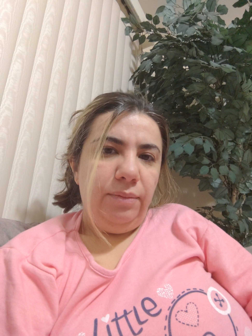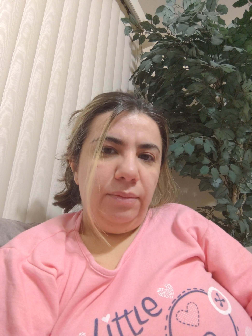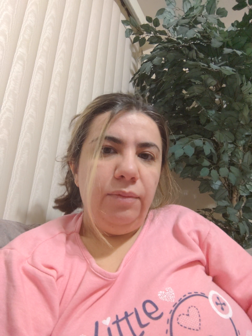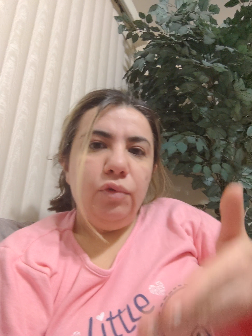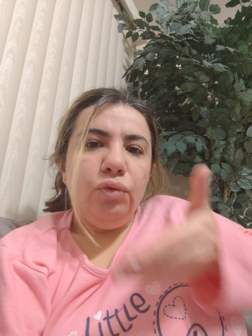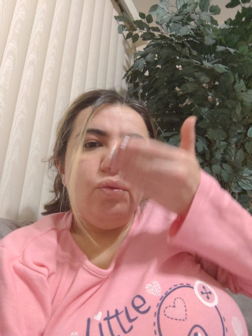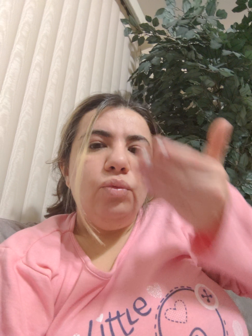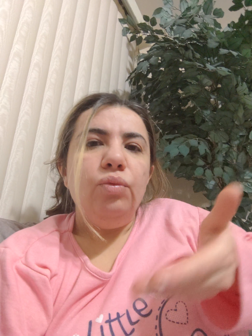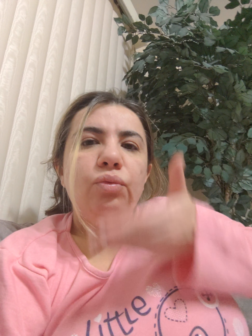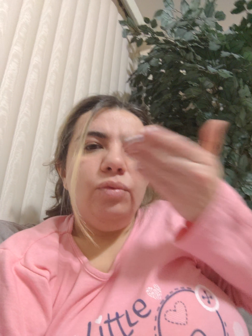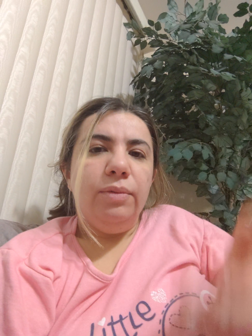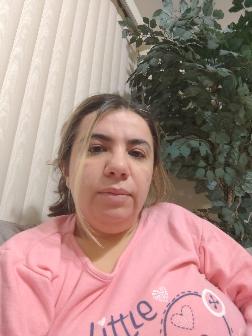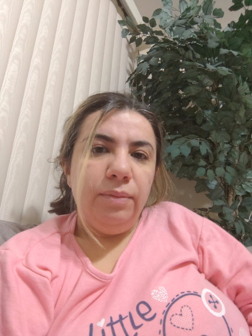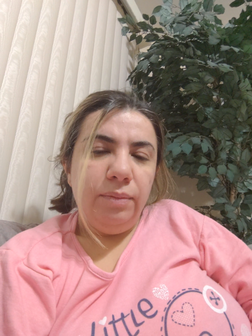cereal